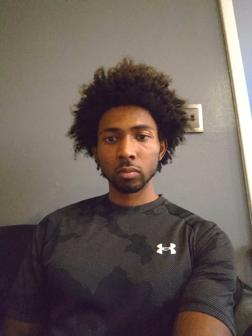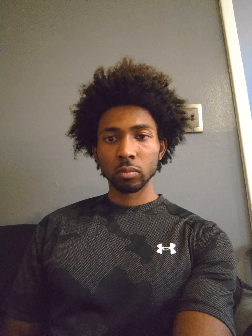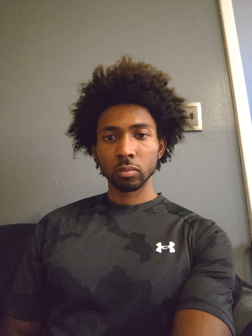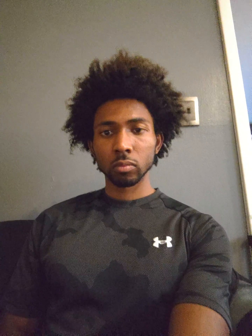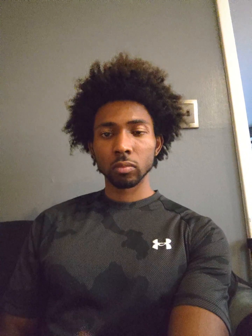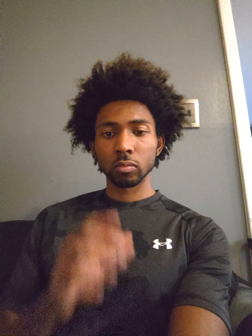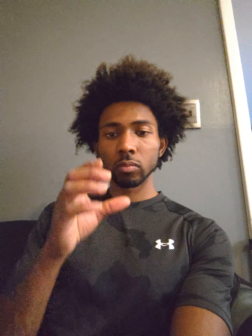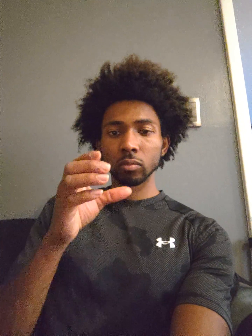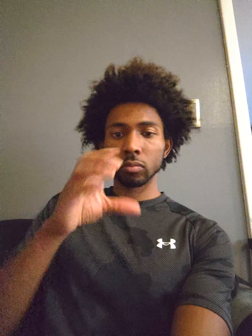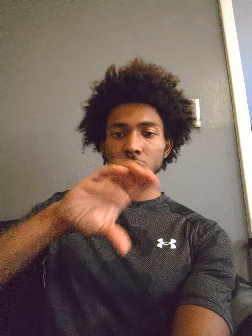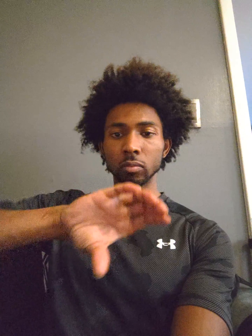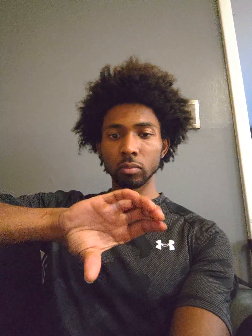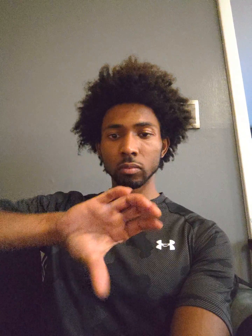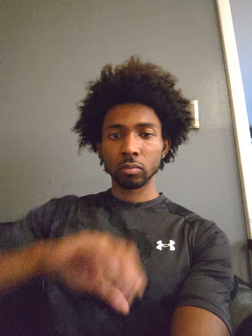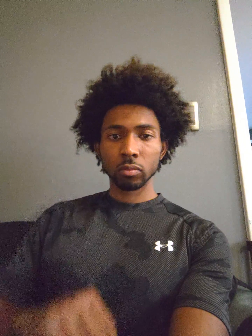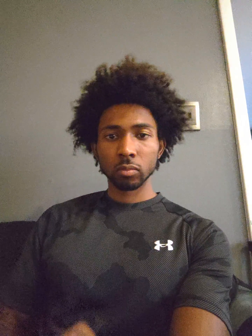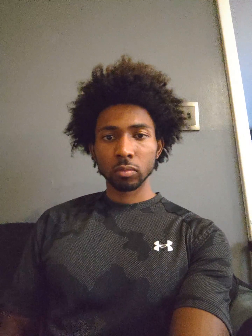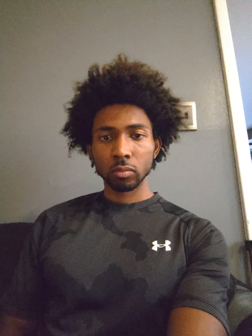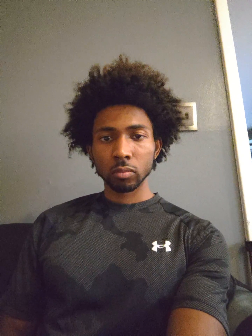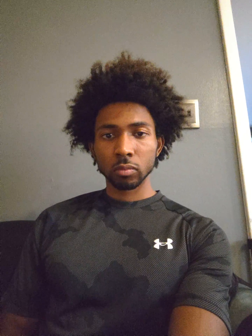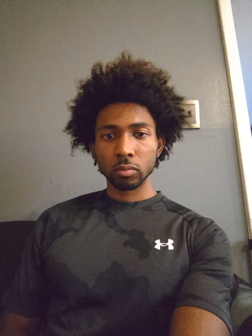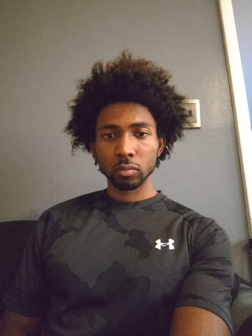pour